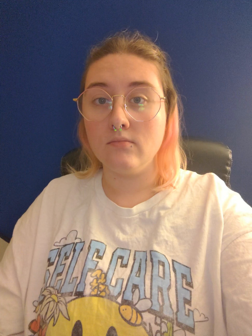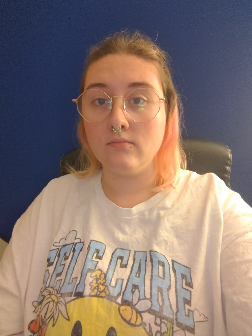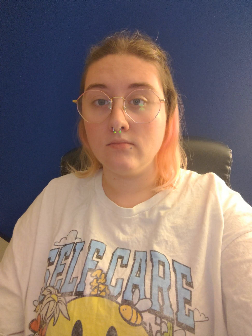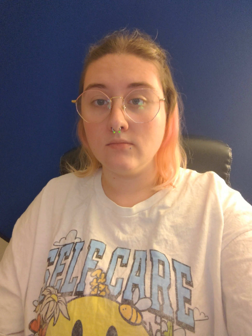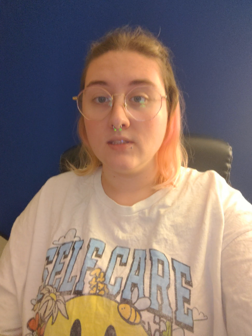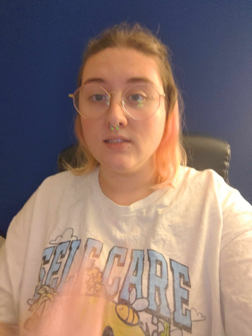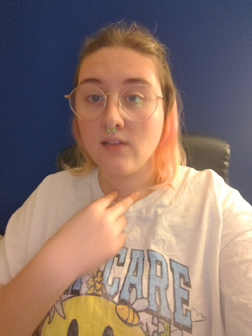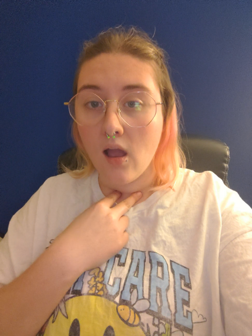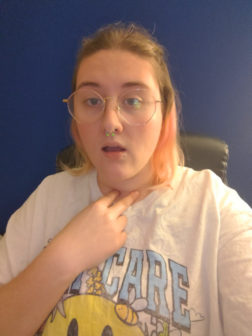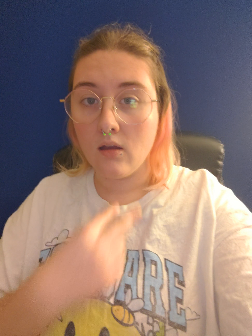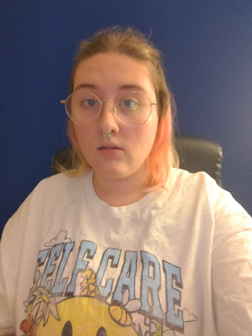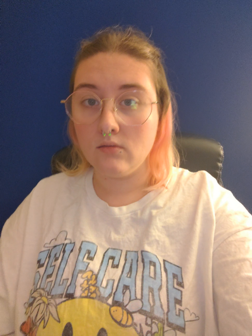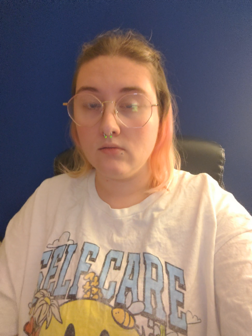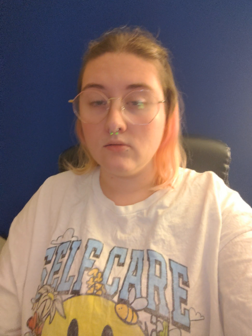stuck